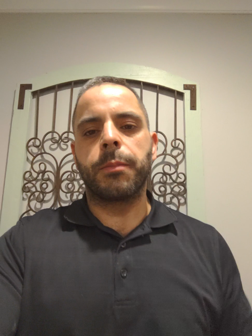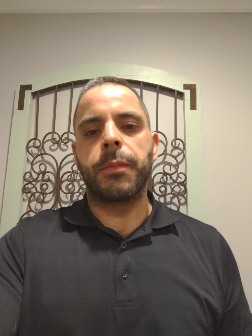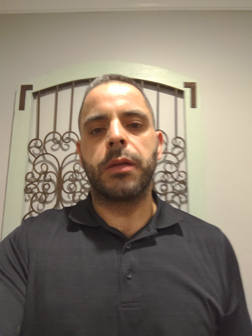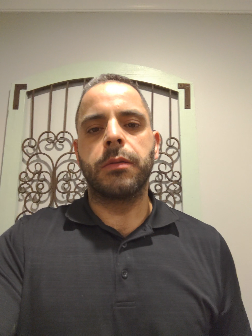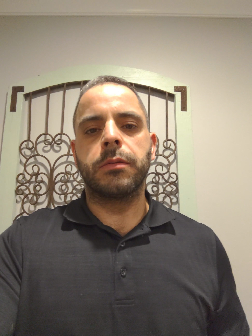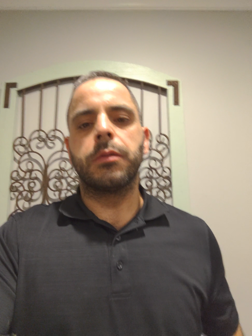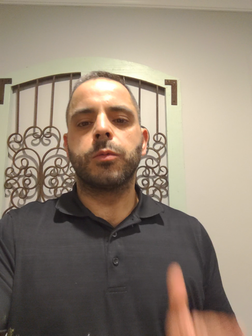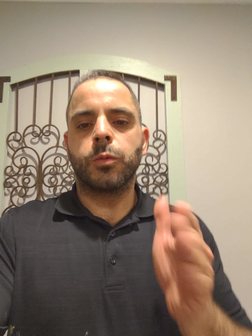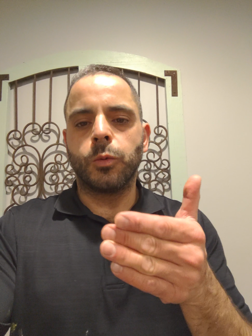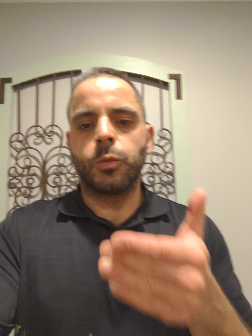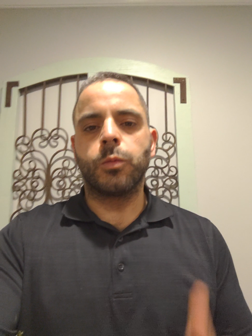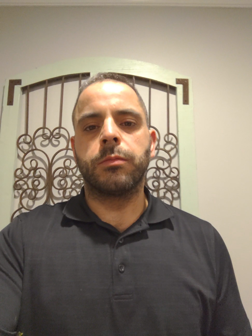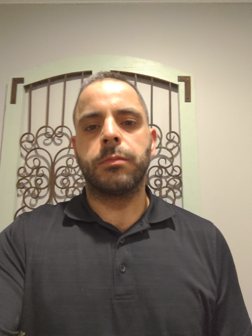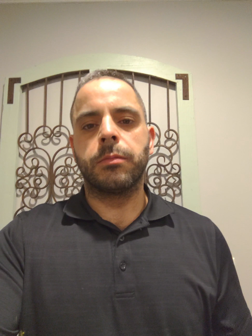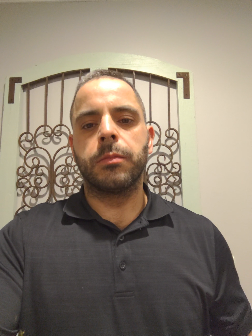room